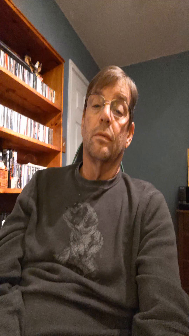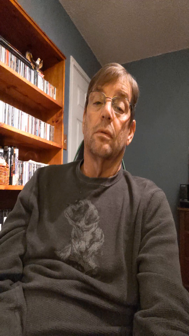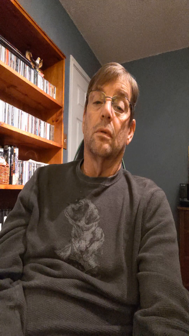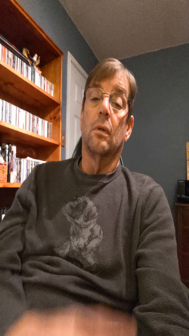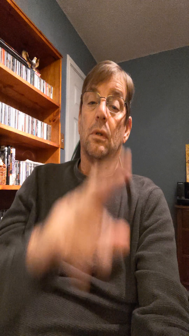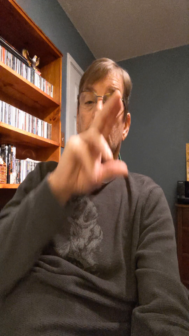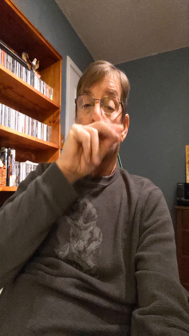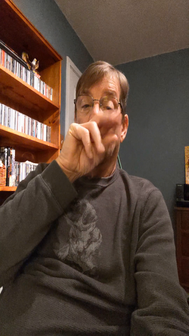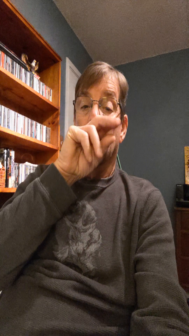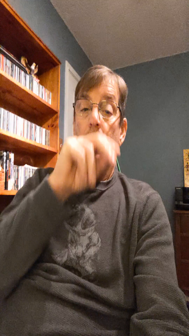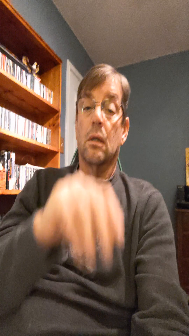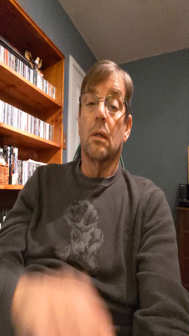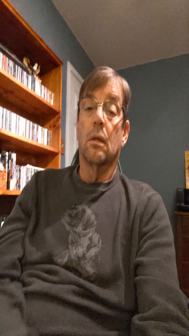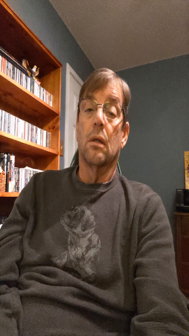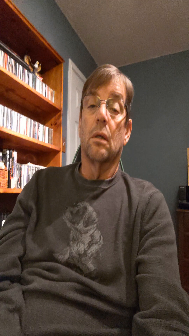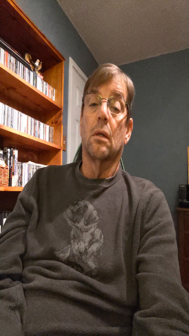duck